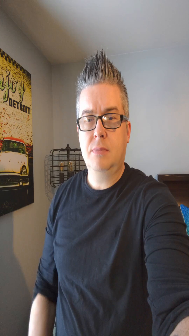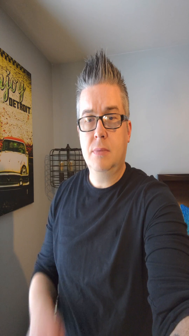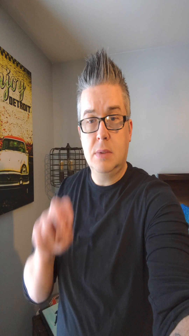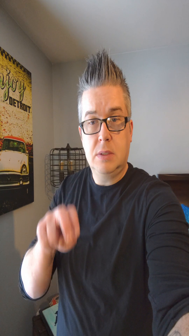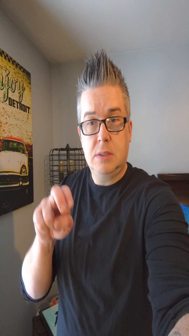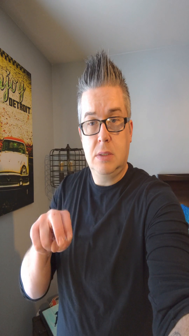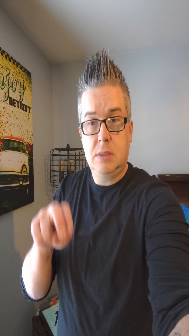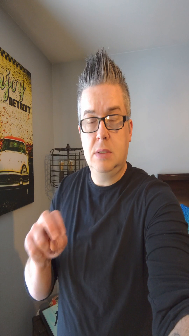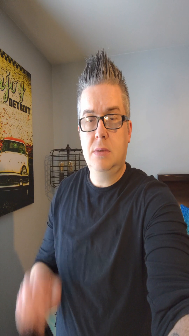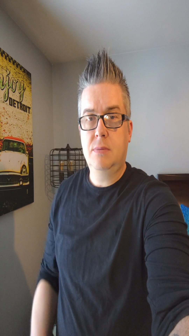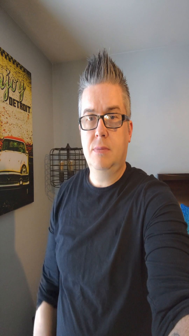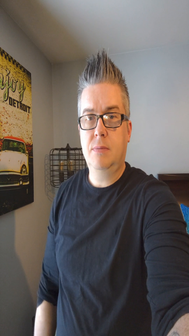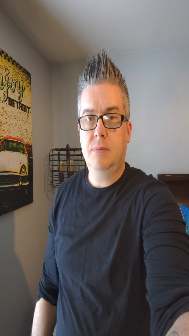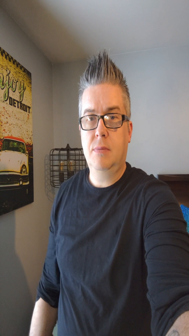chair